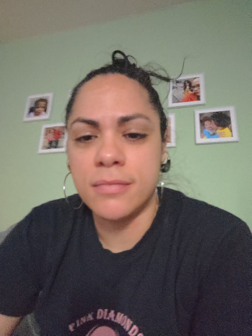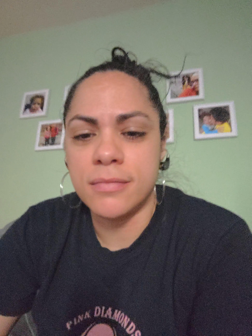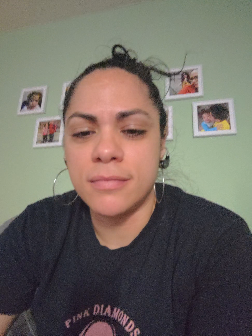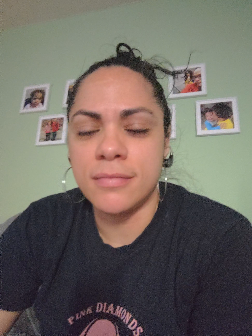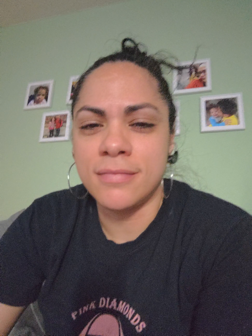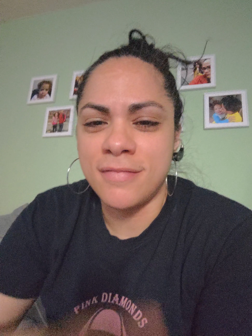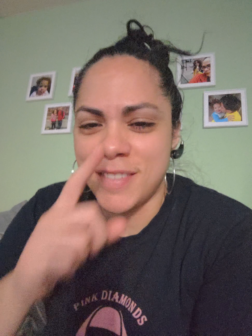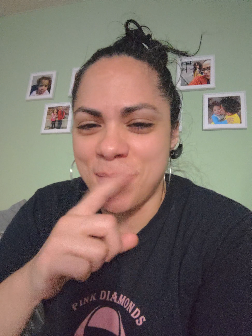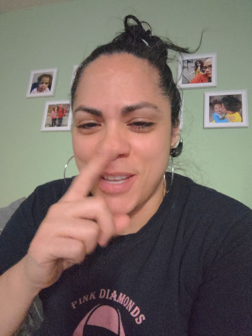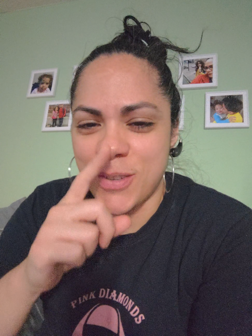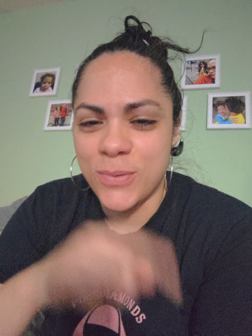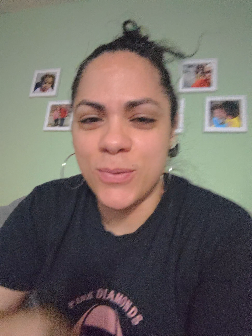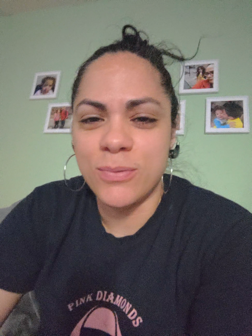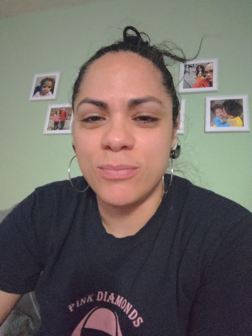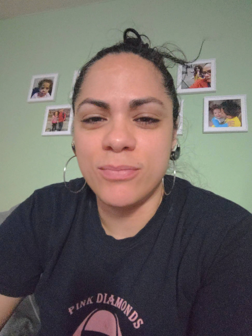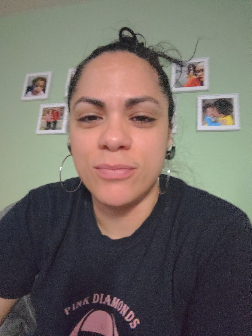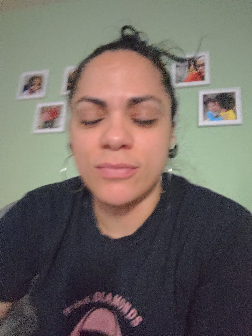mouse